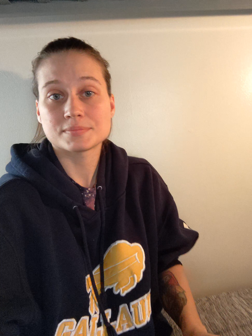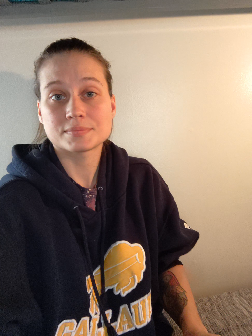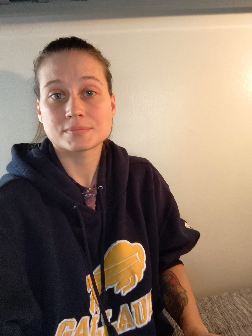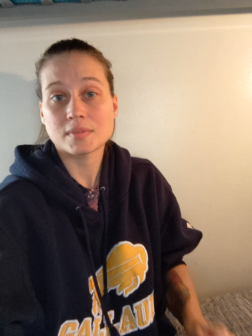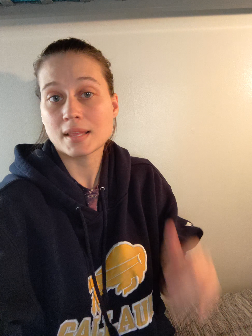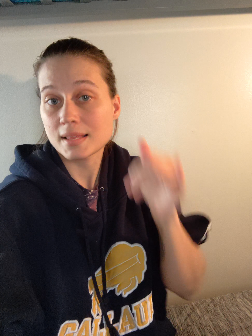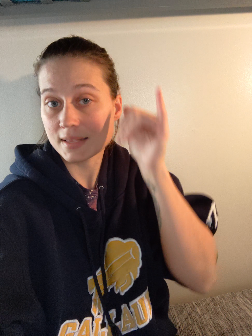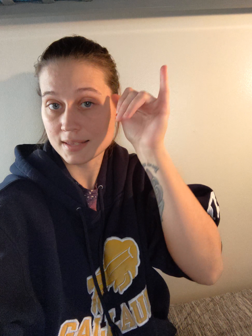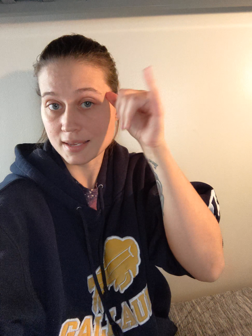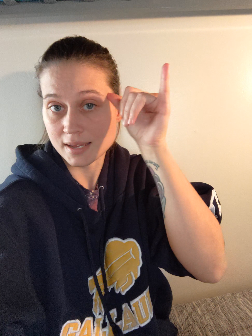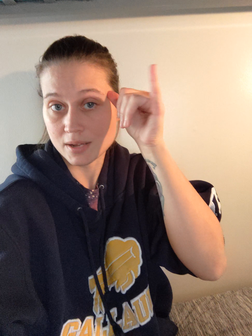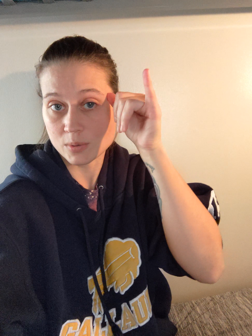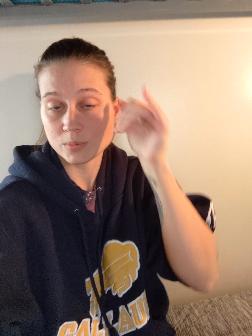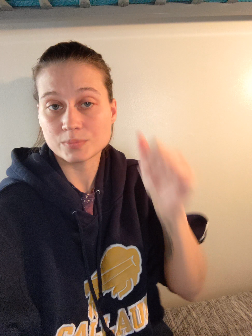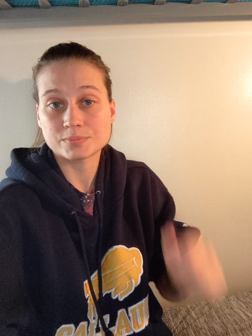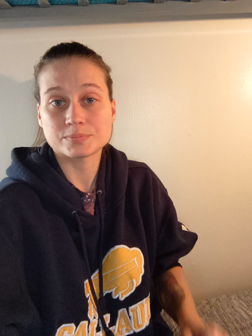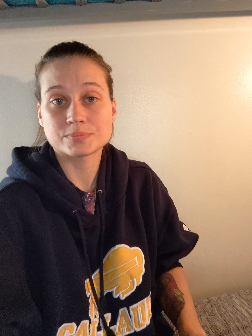cow